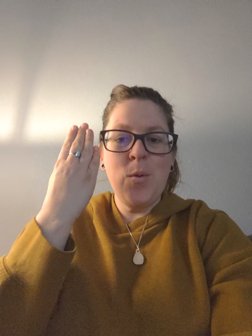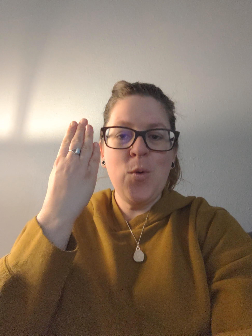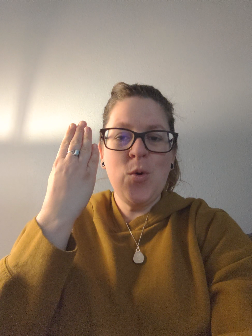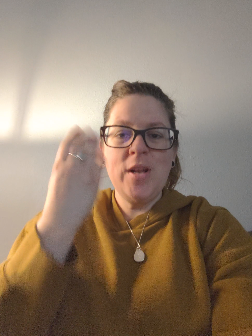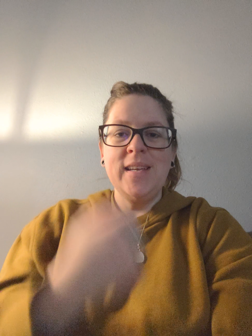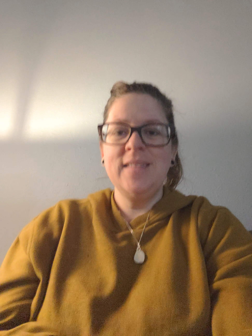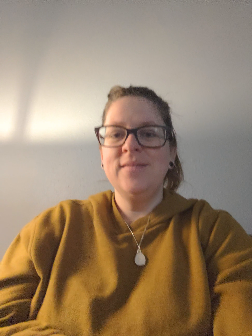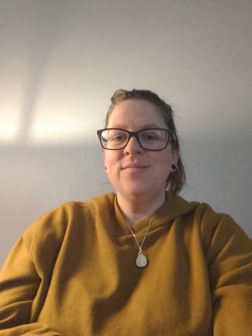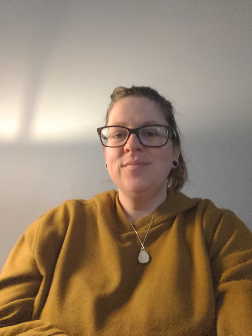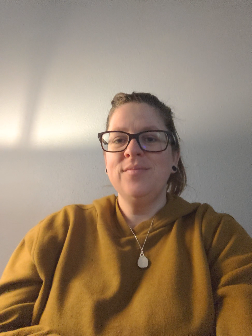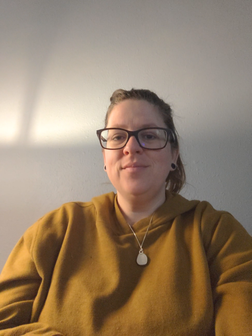morning